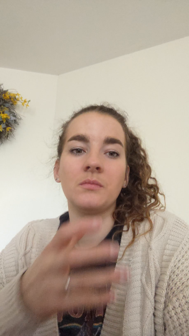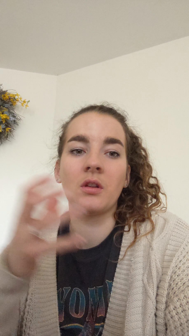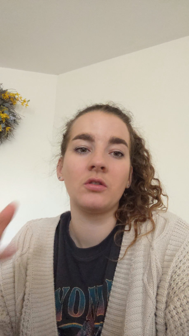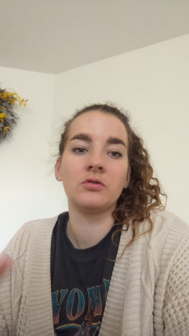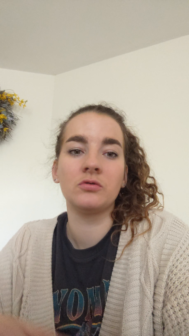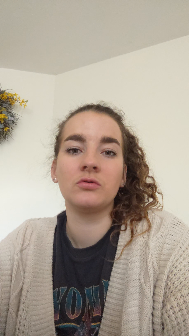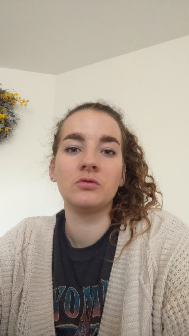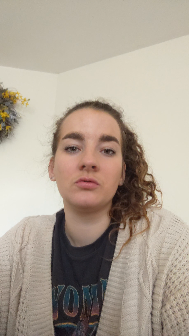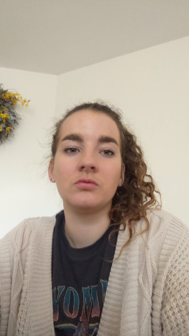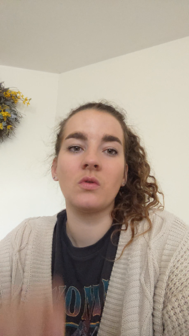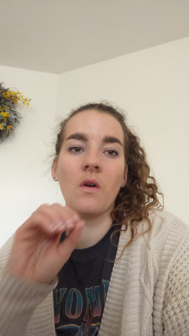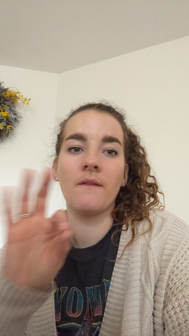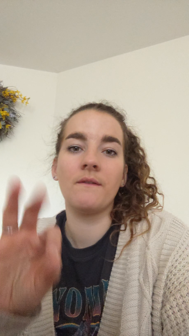of